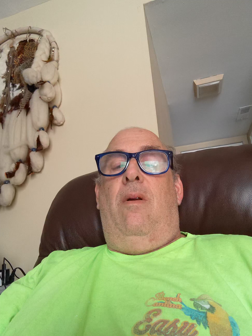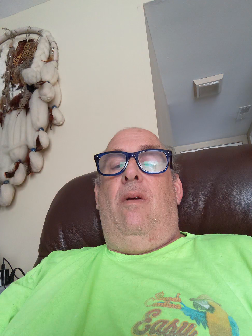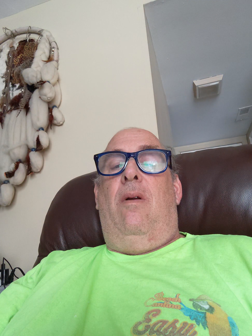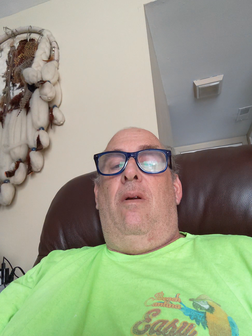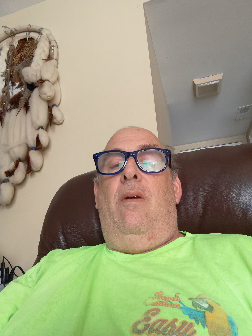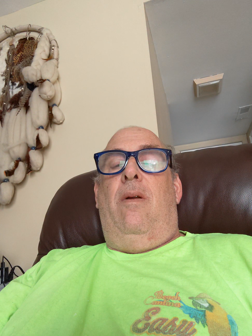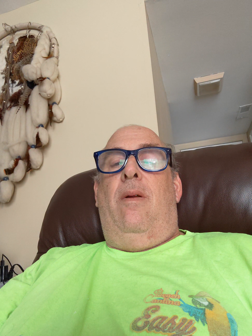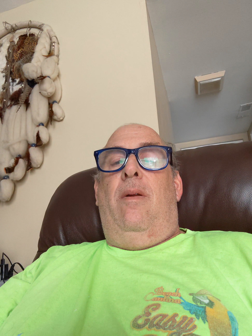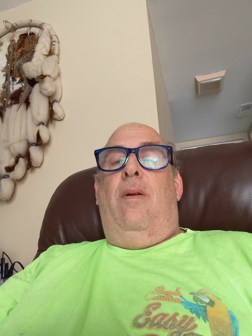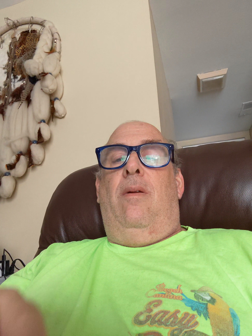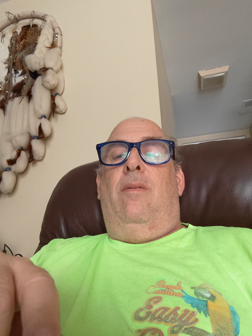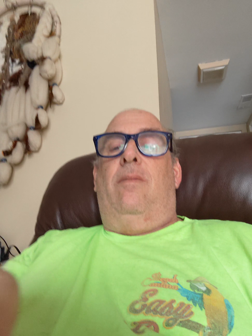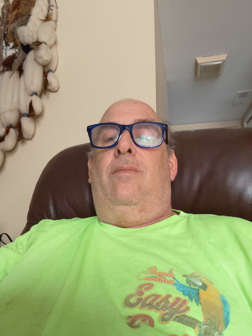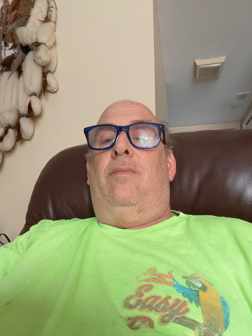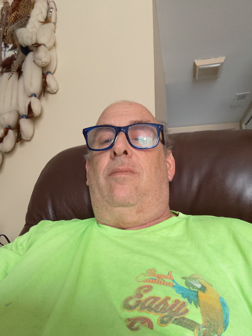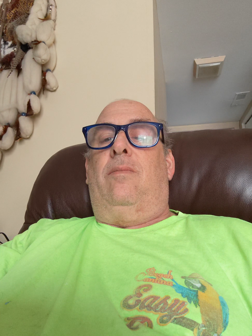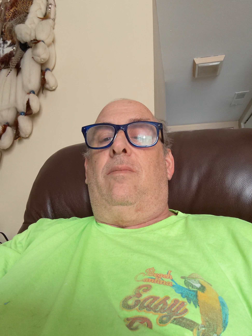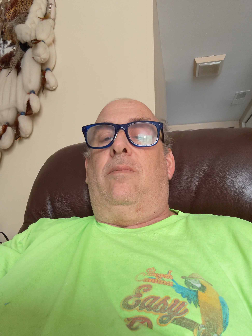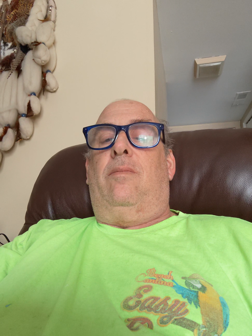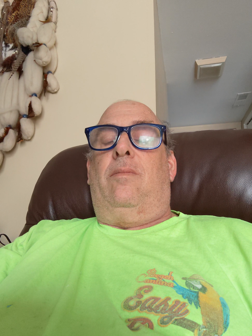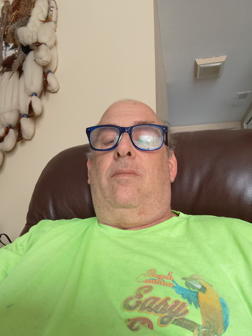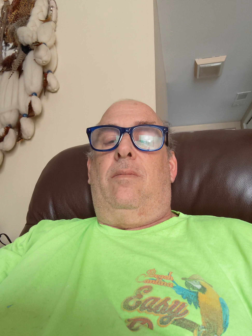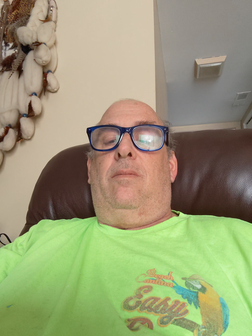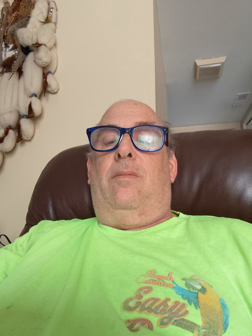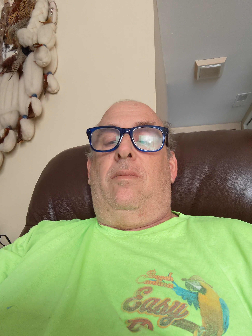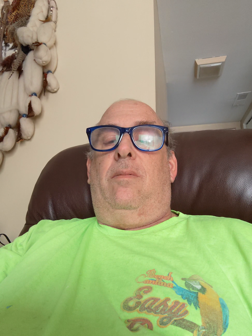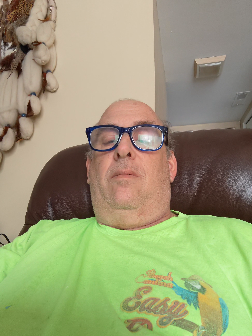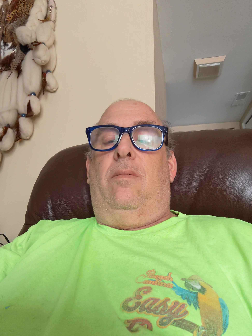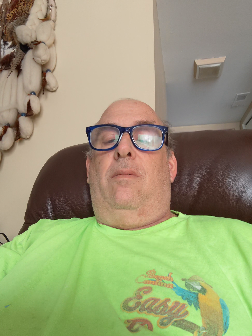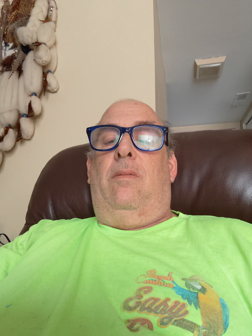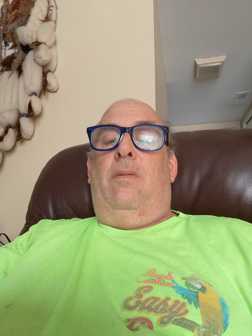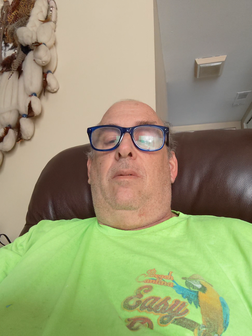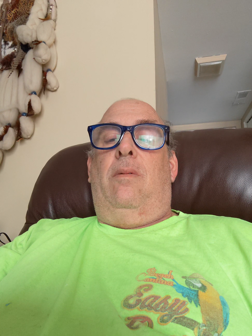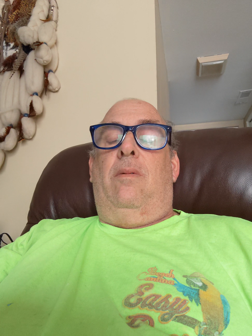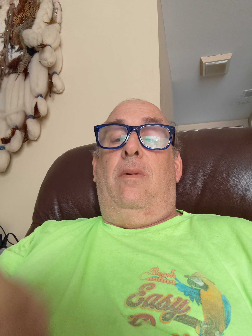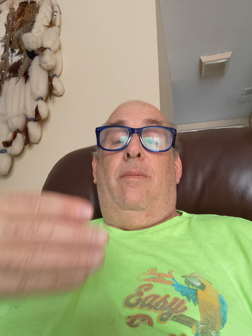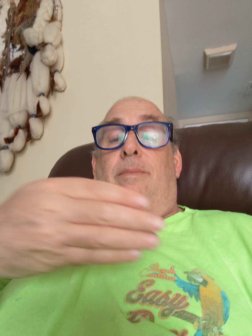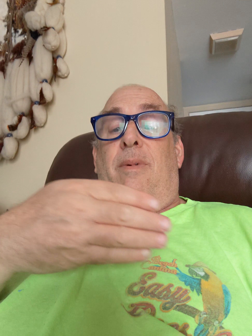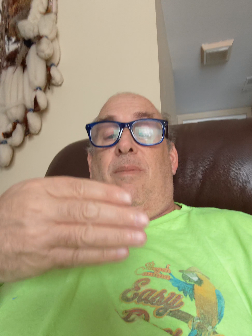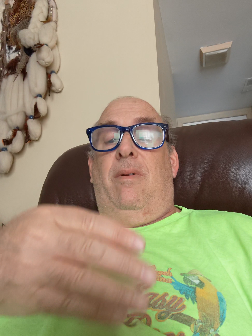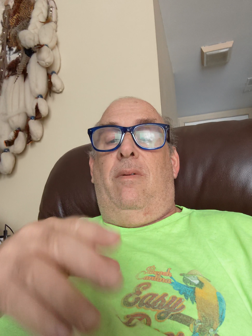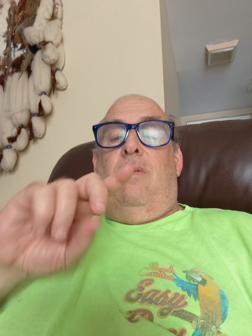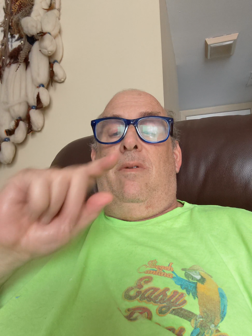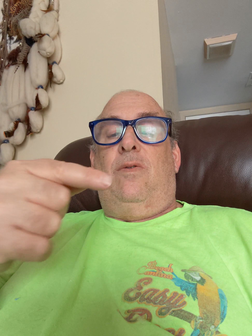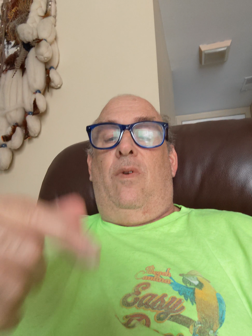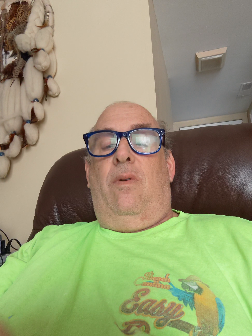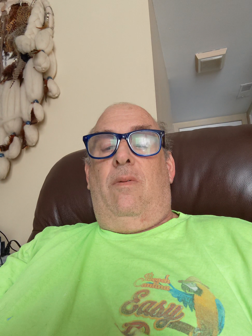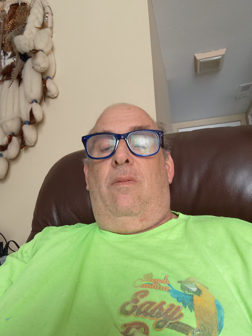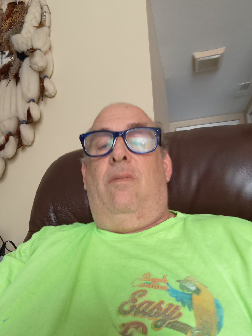puppy